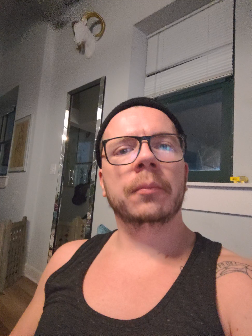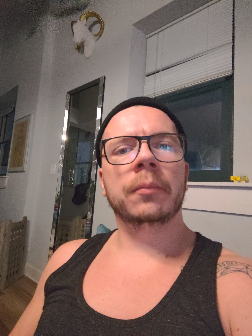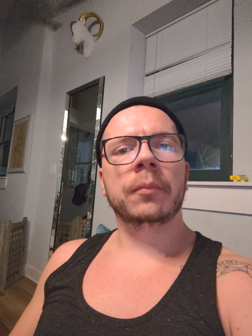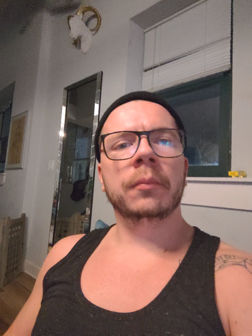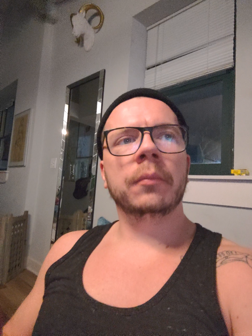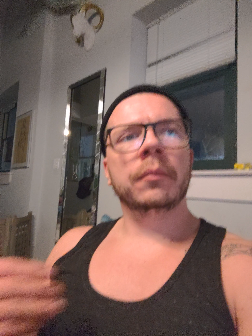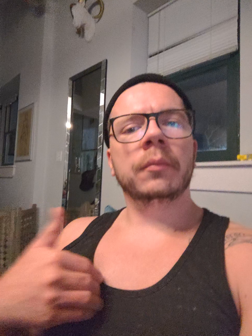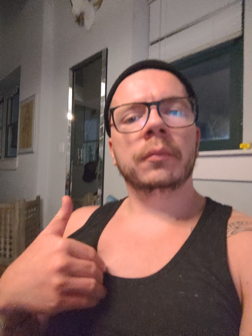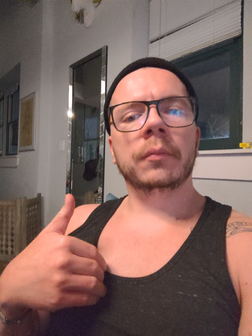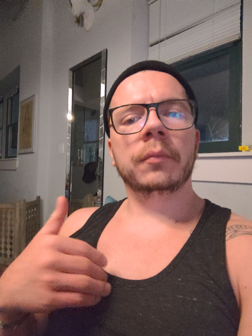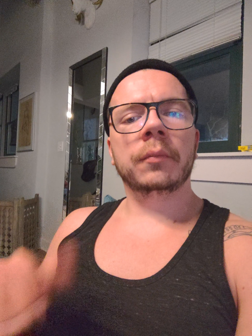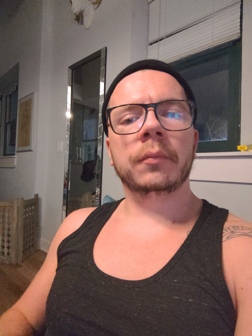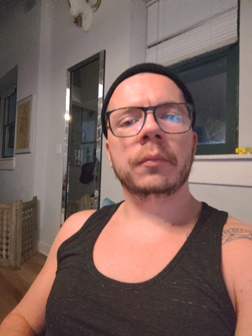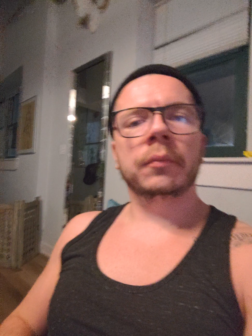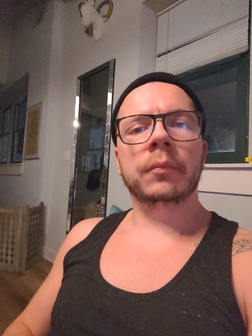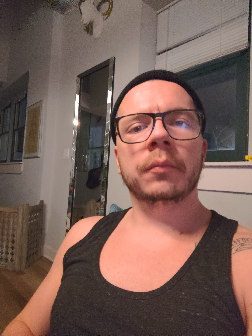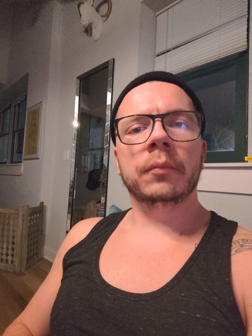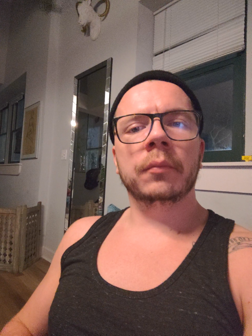have